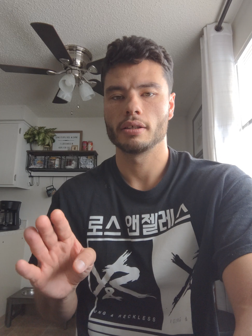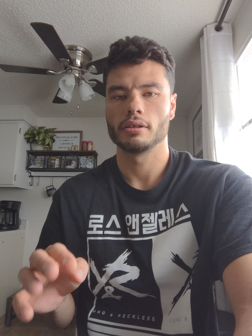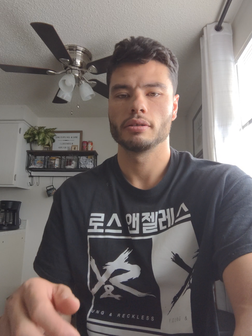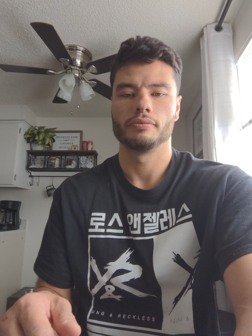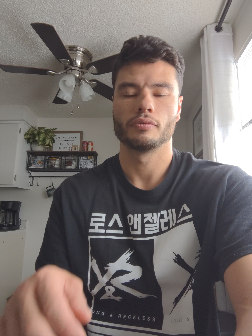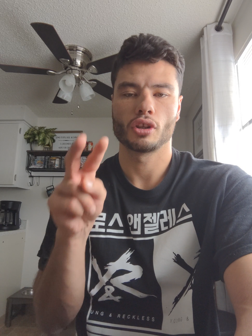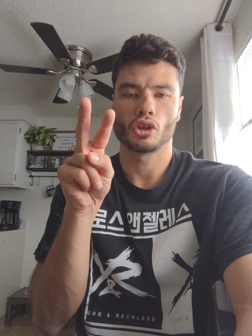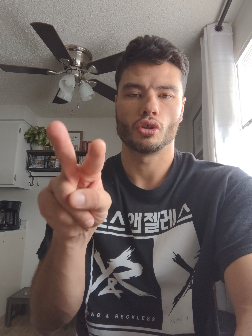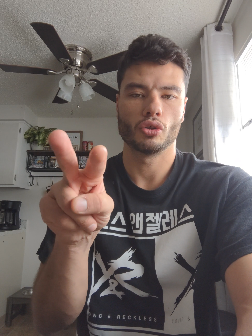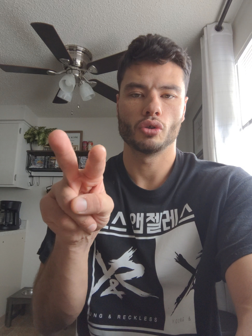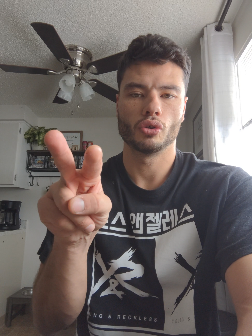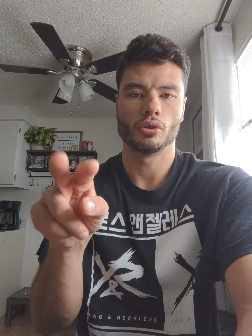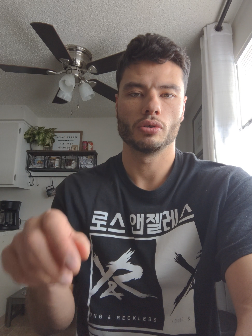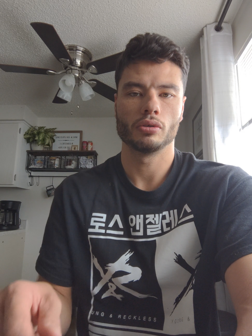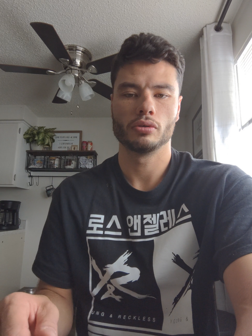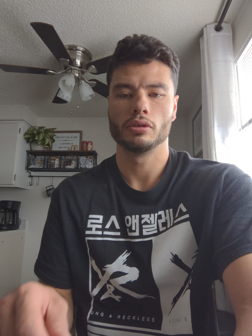look